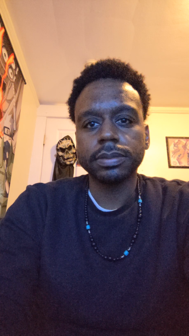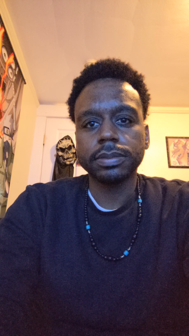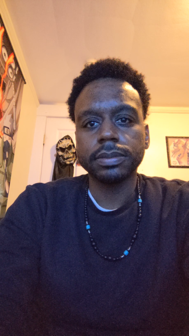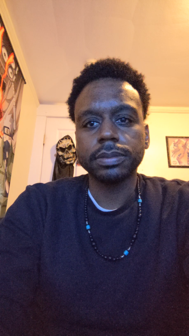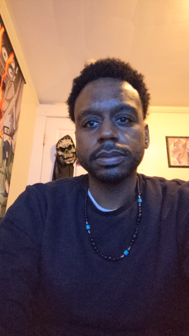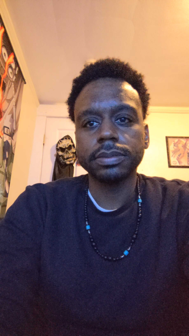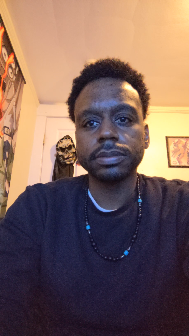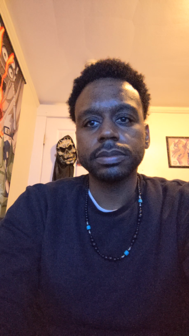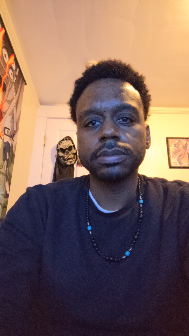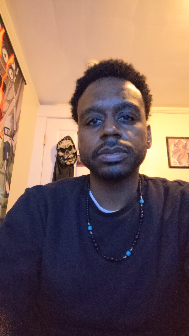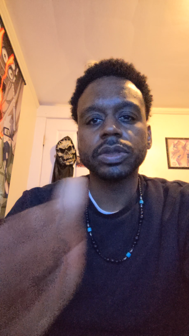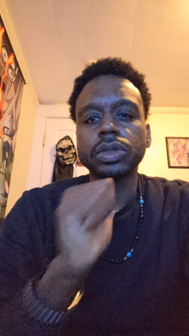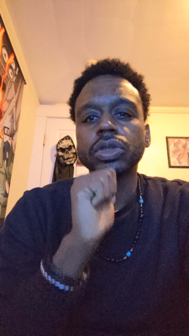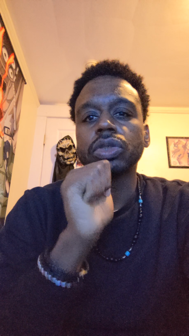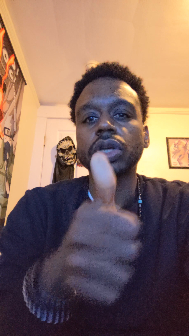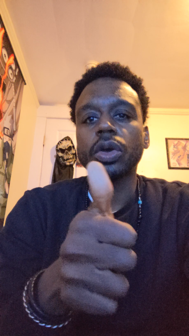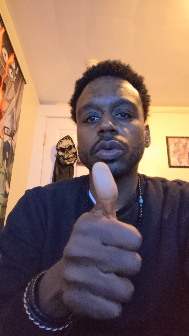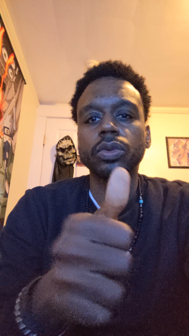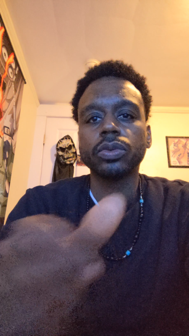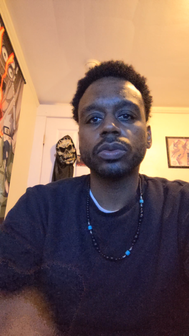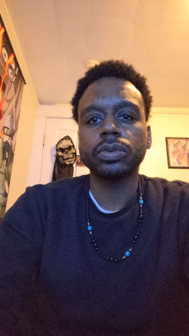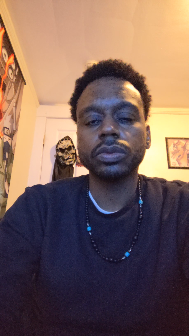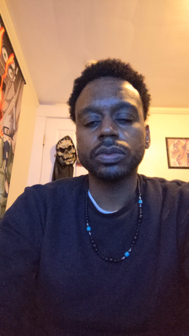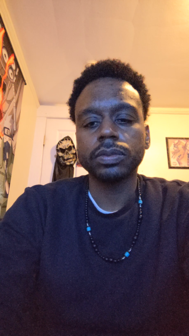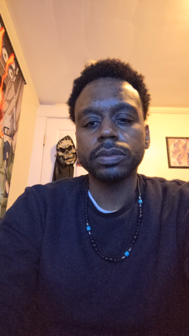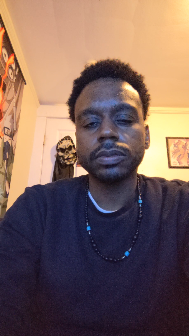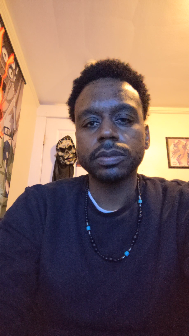don't